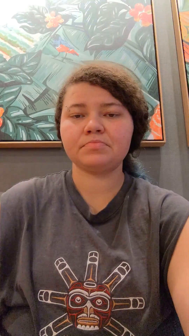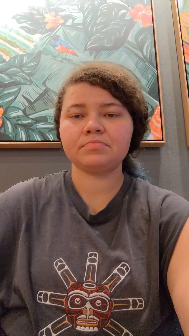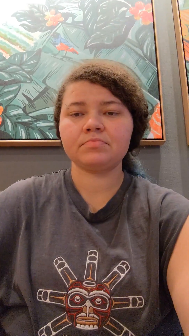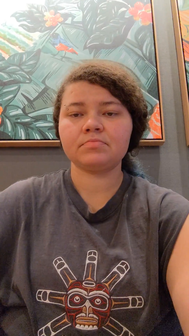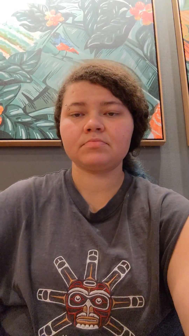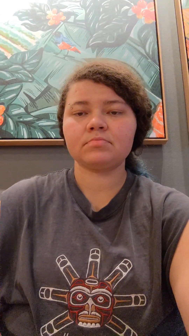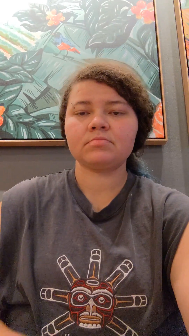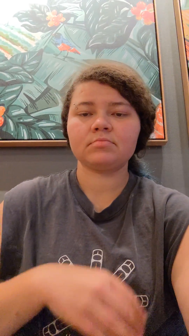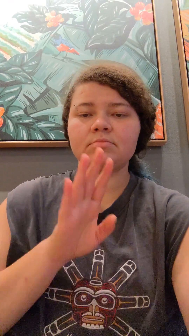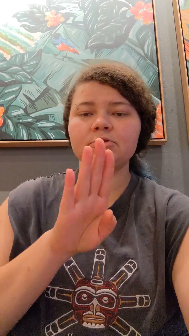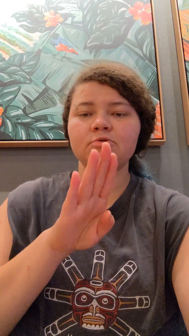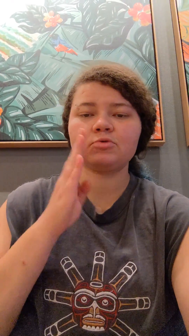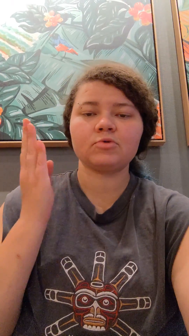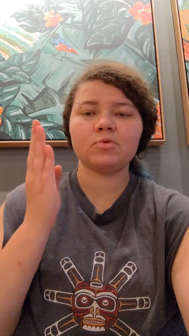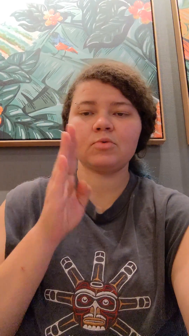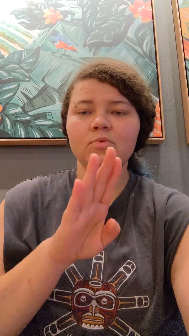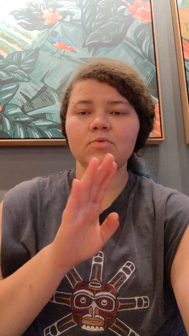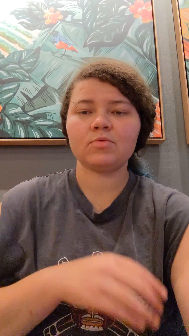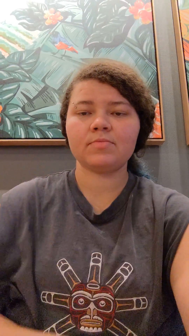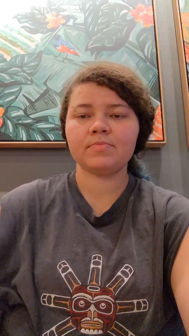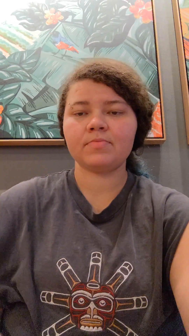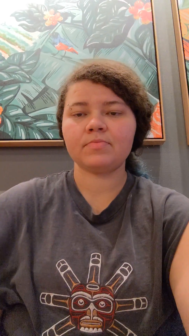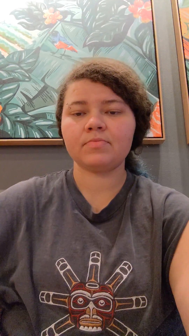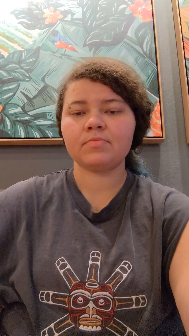door